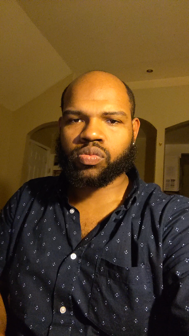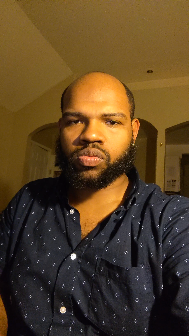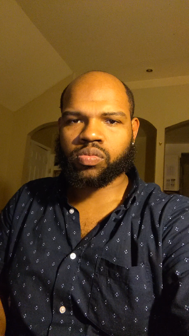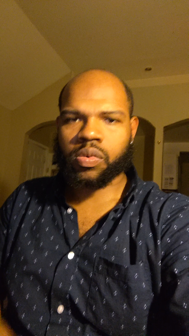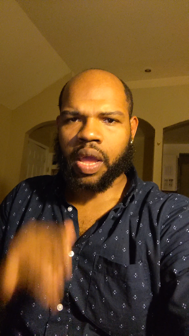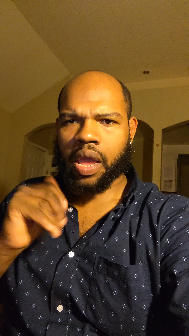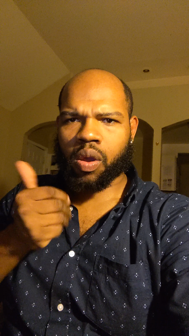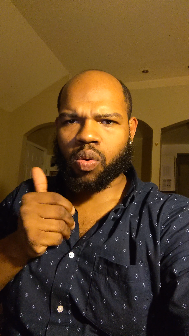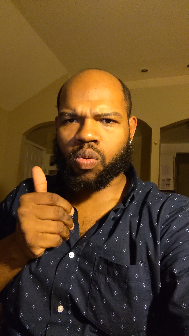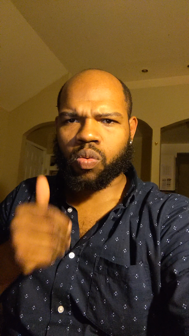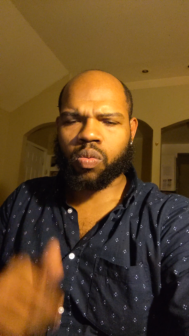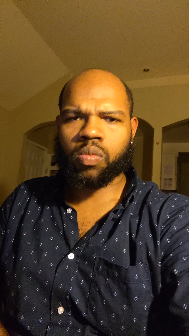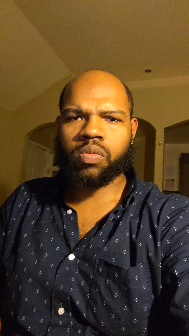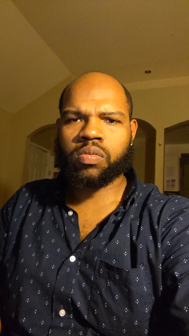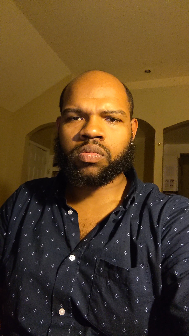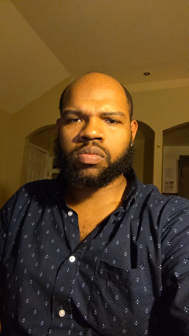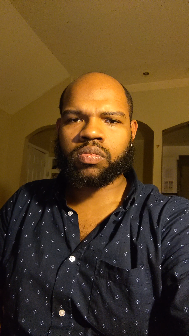how